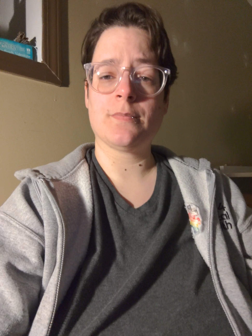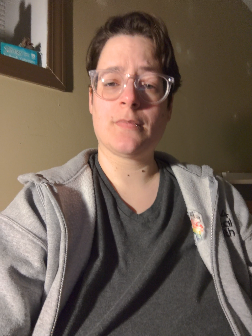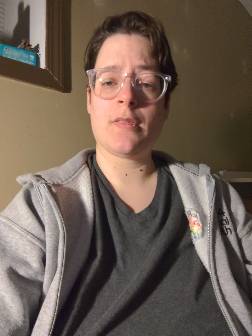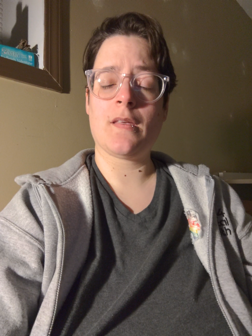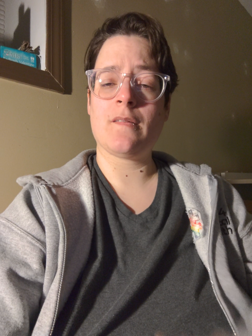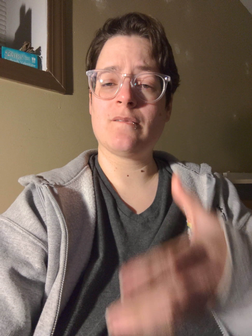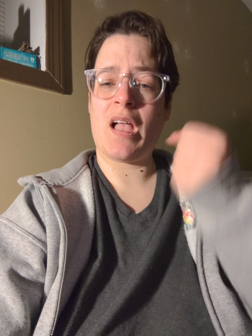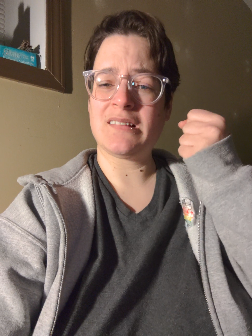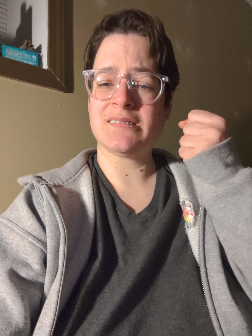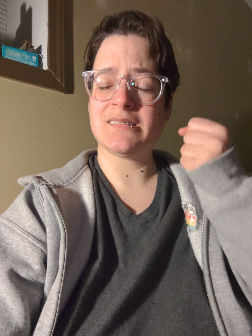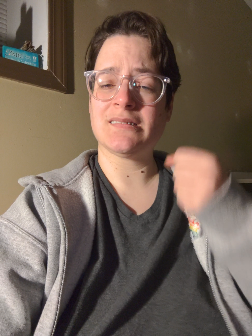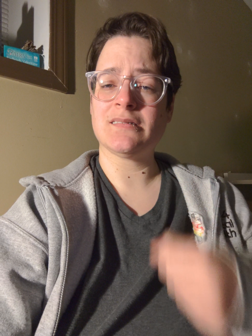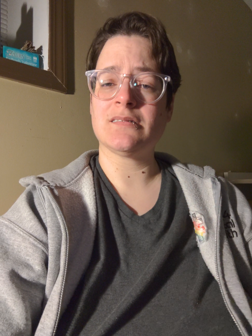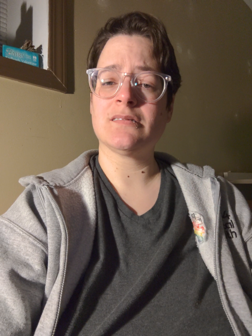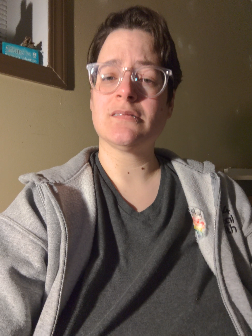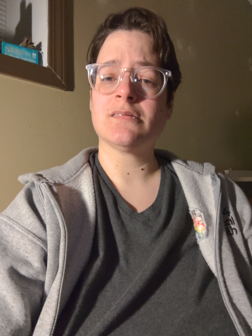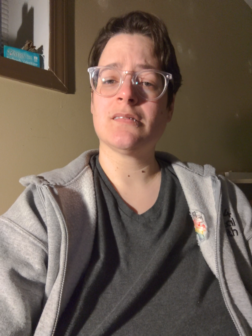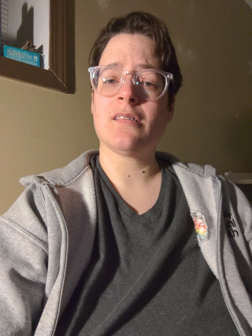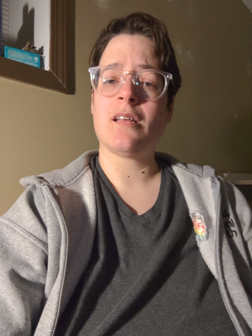fast